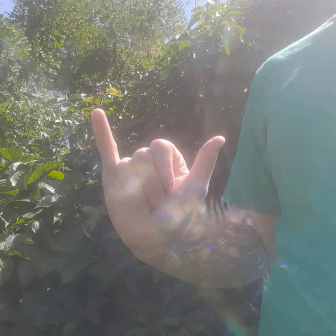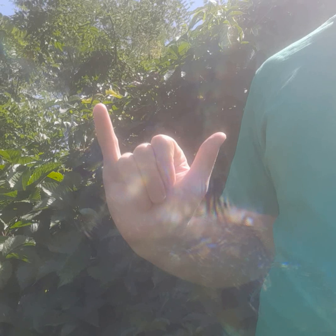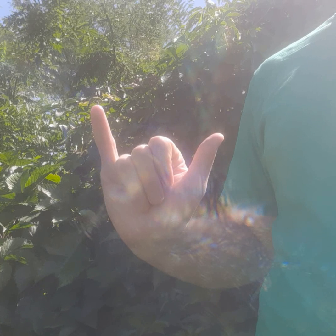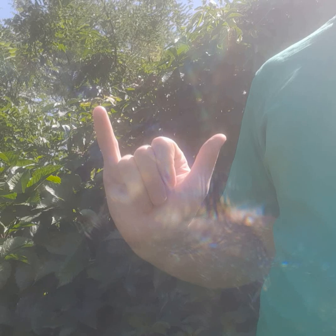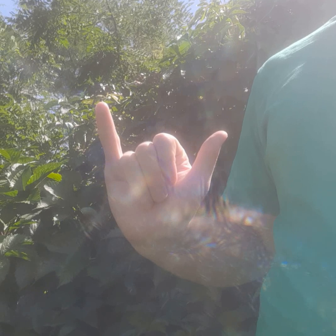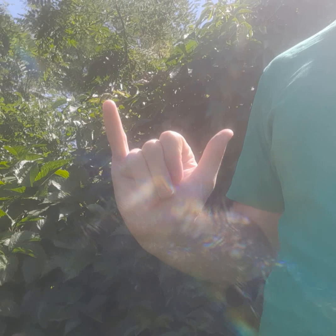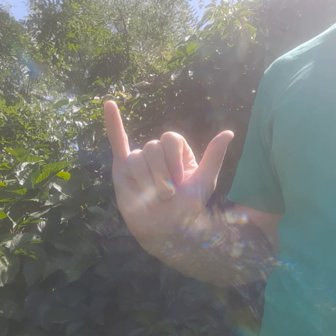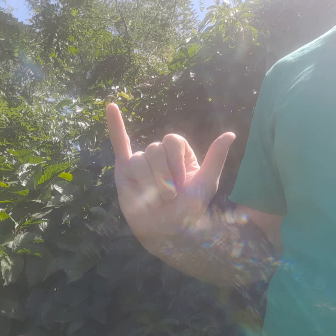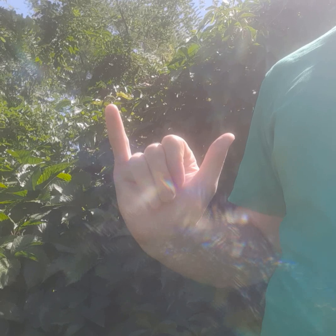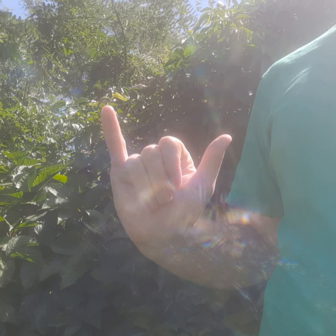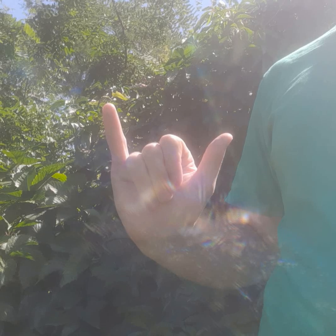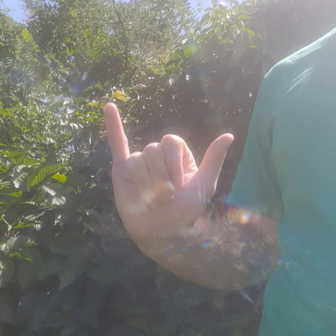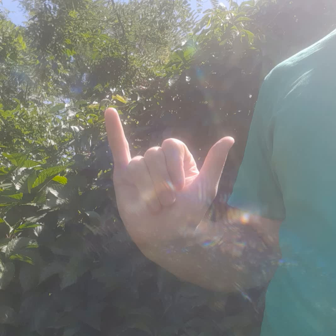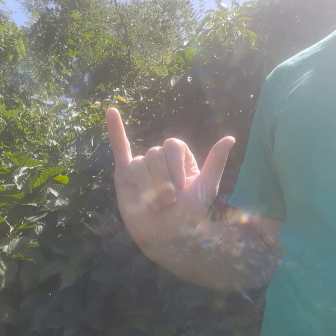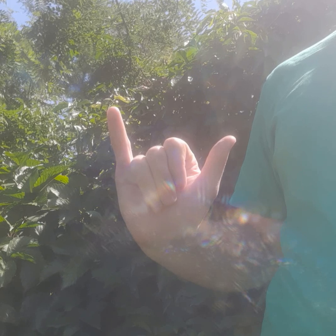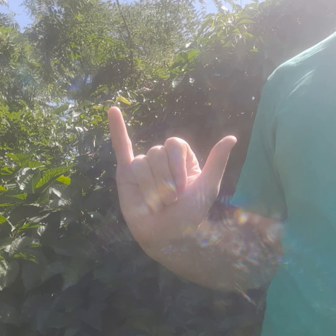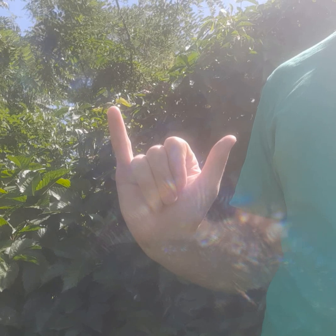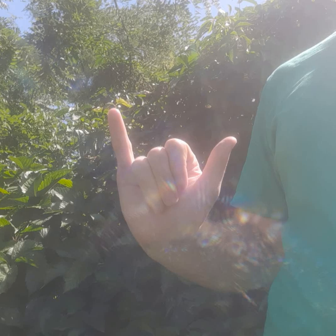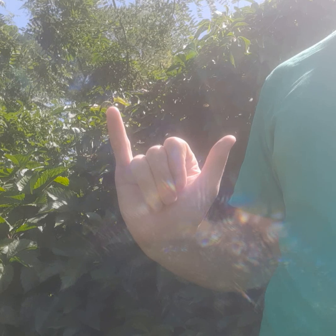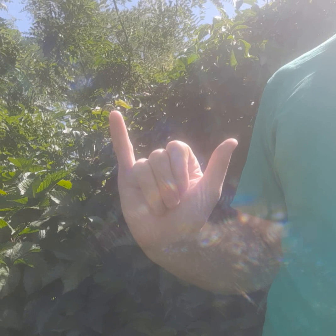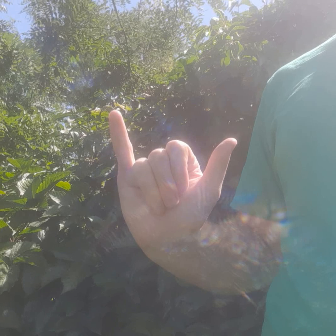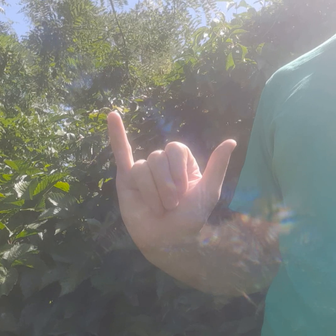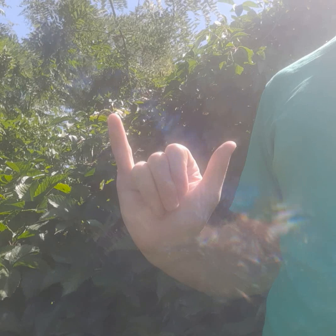У